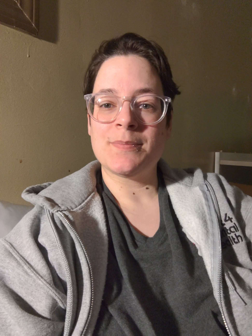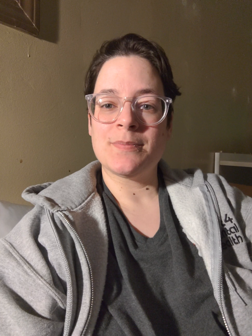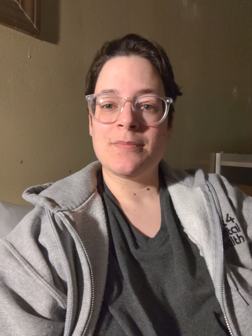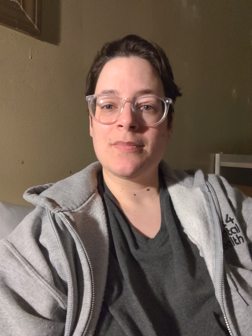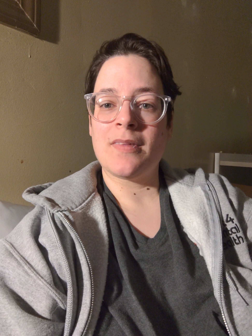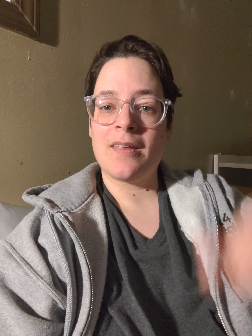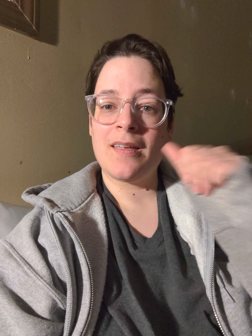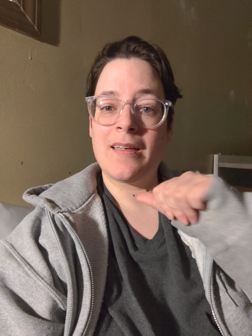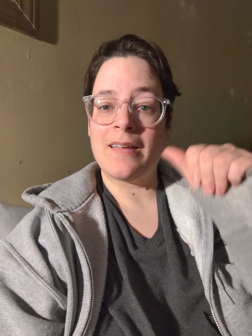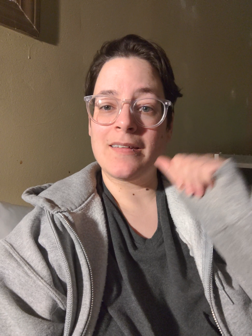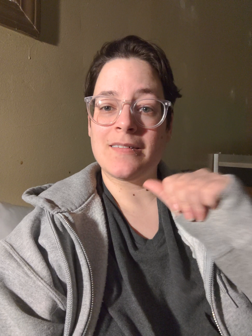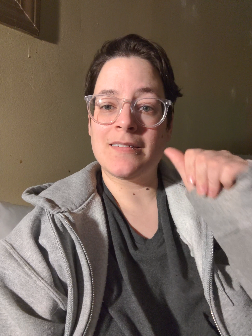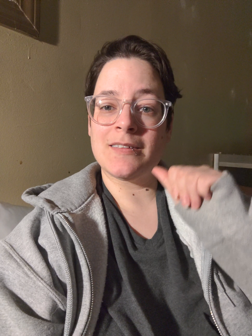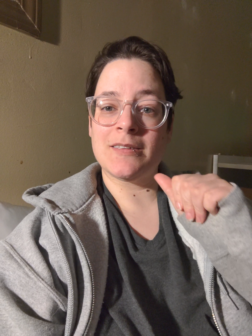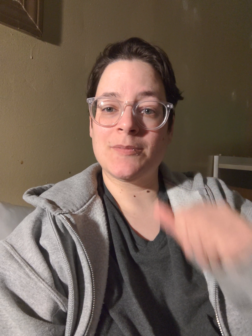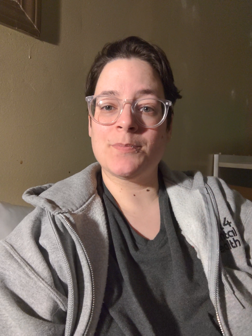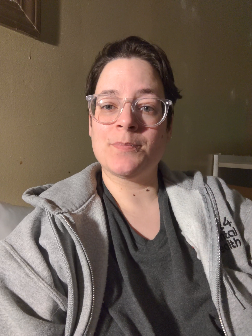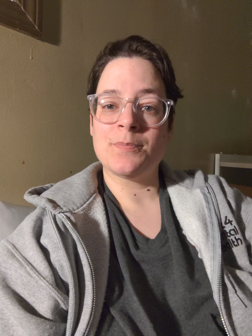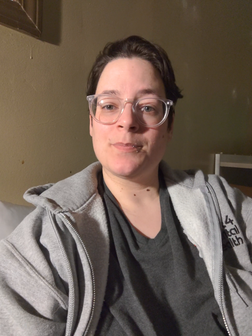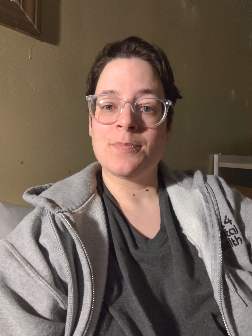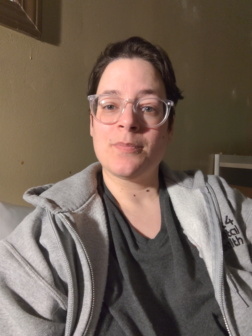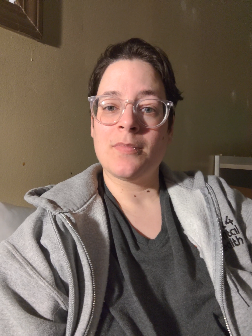aunt